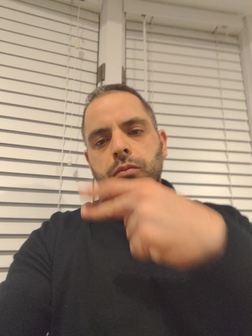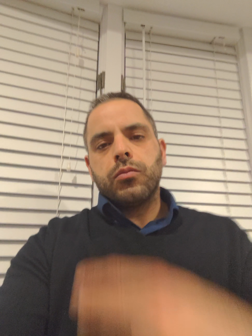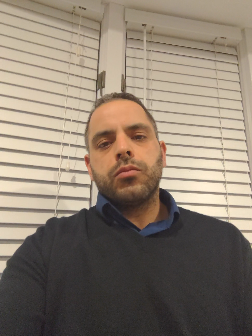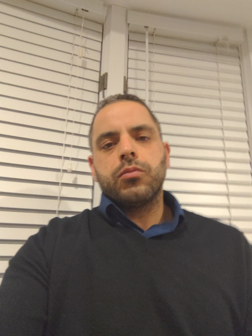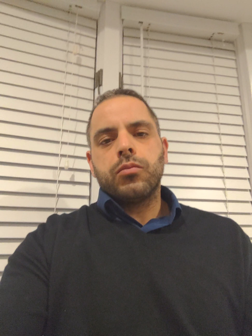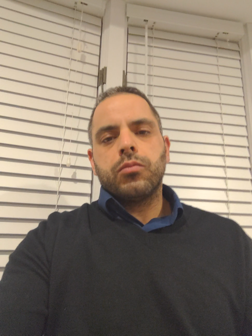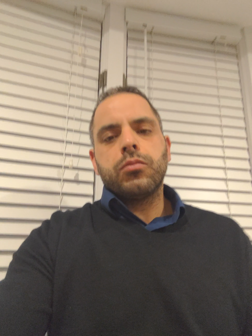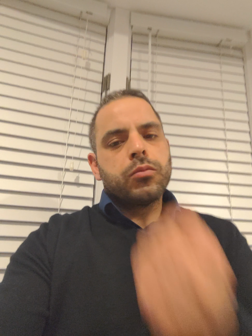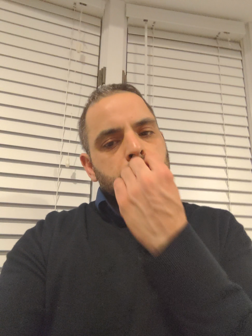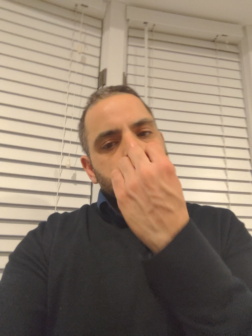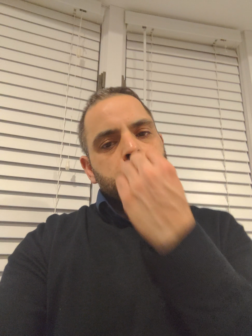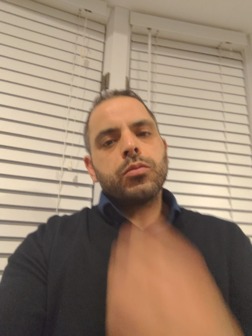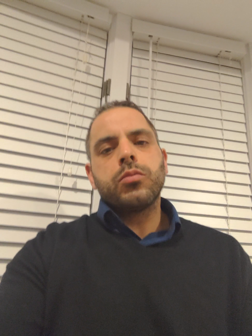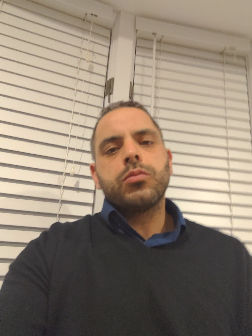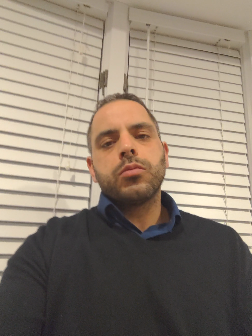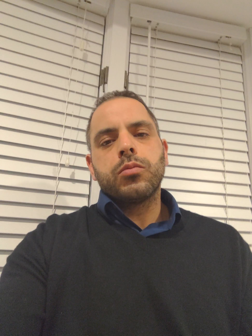food